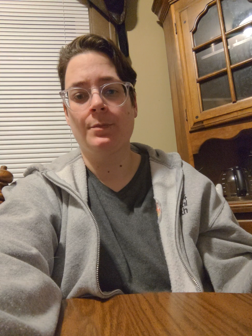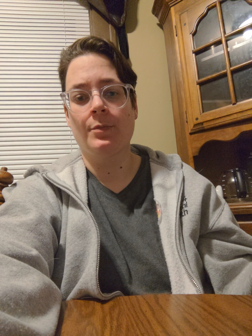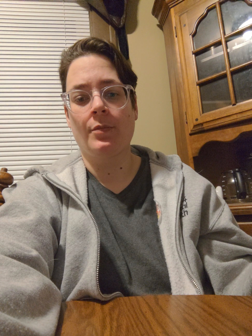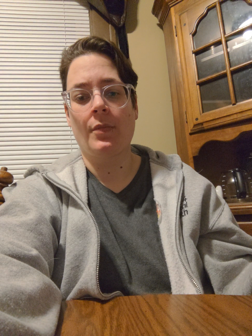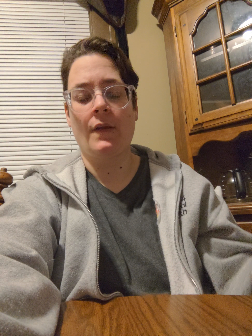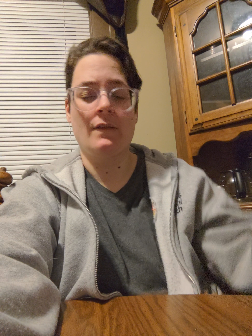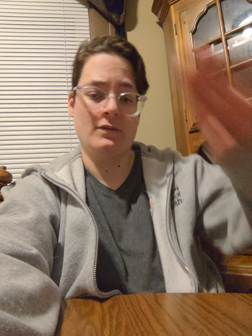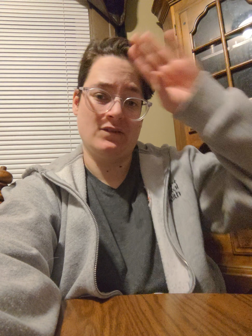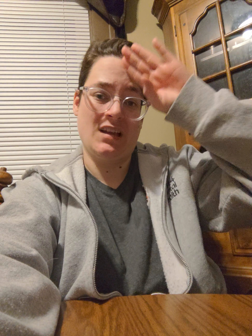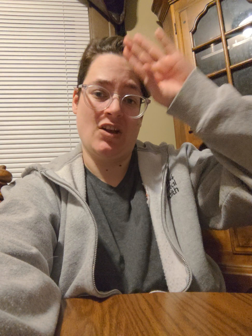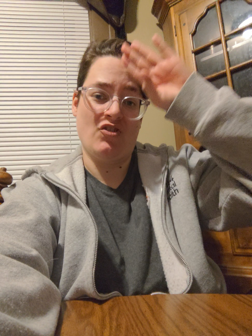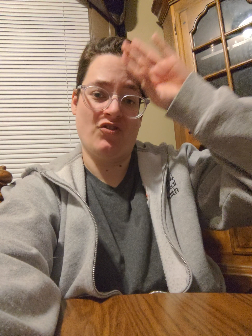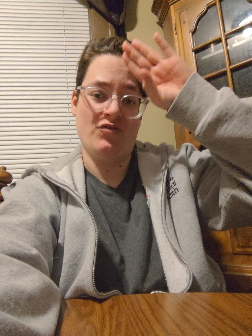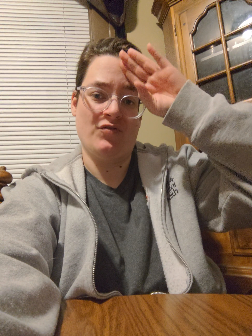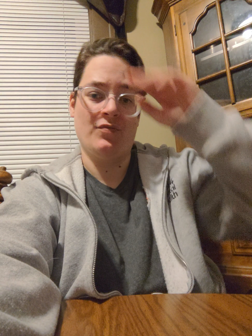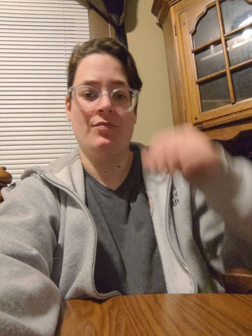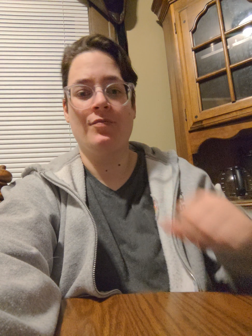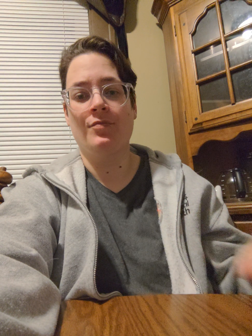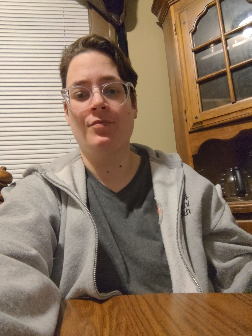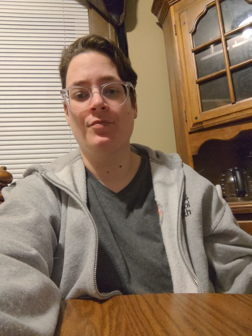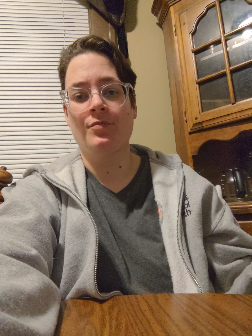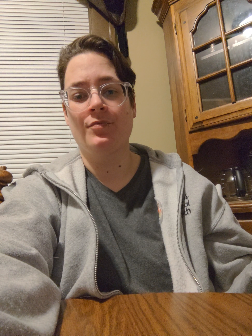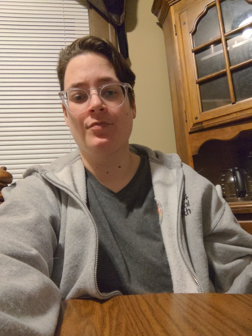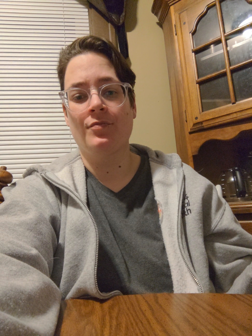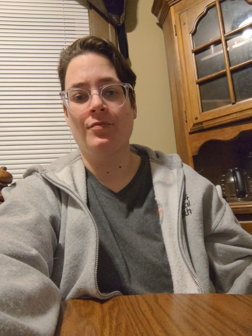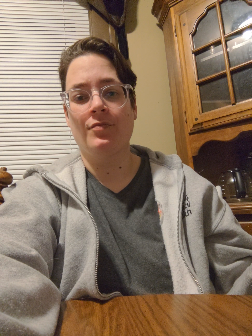fireman